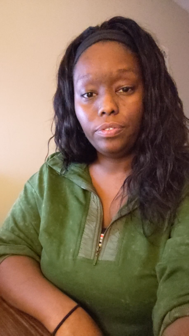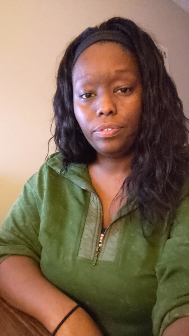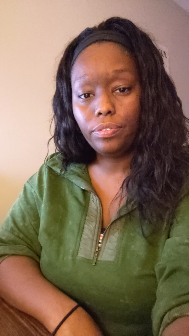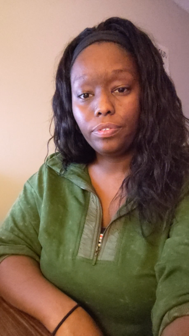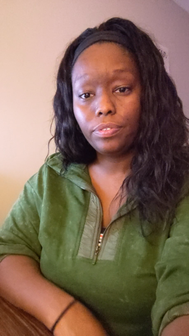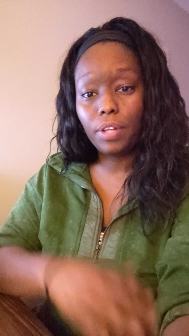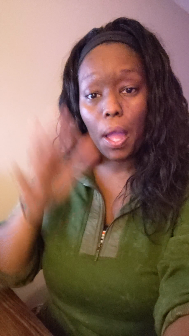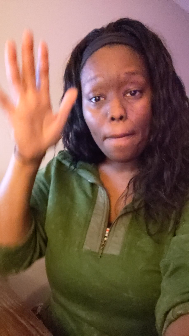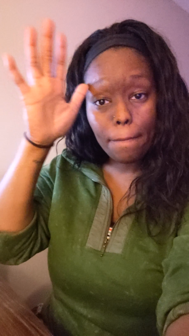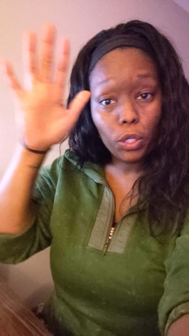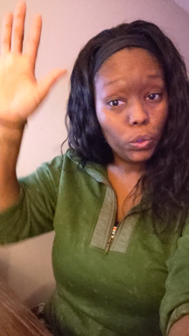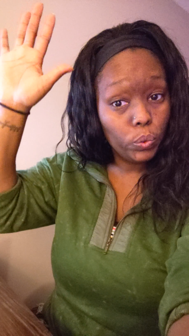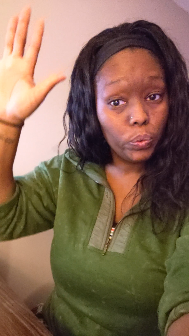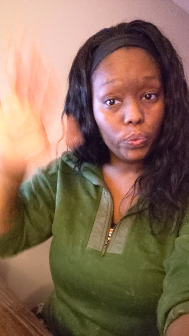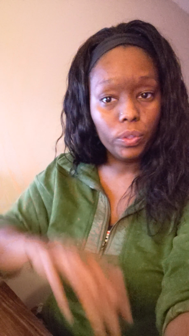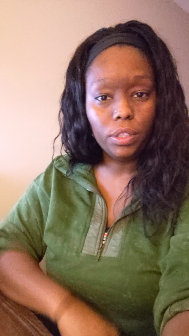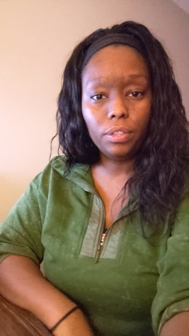moose